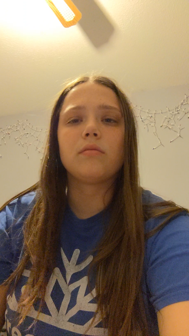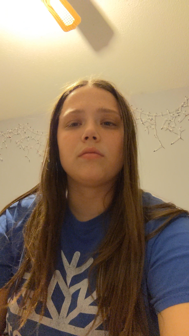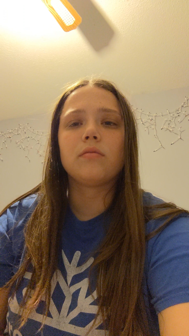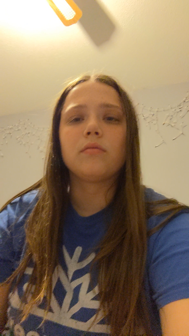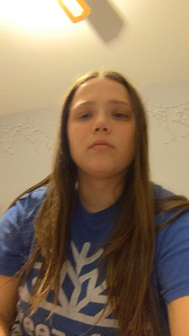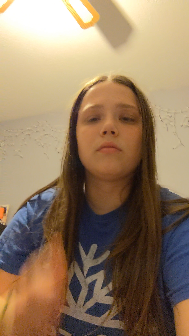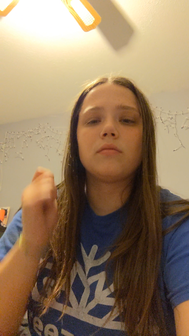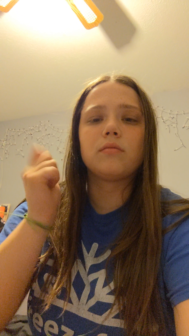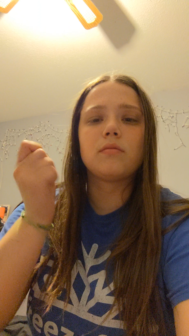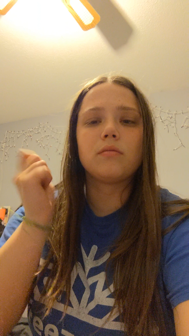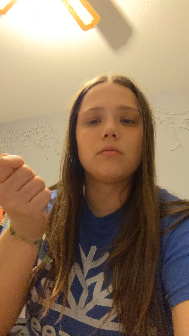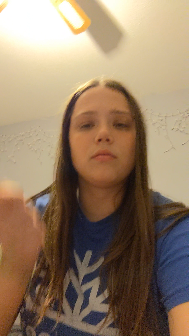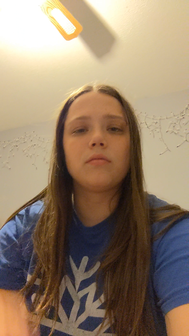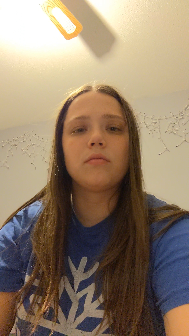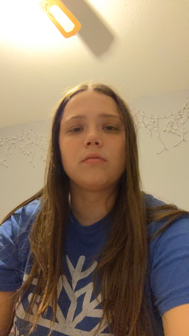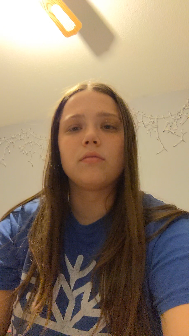bat